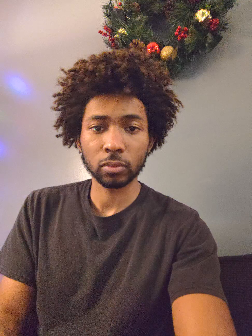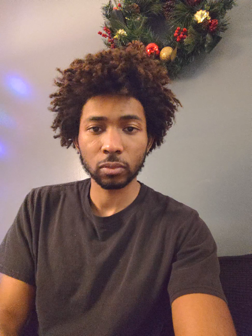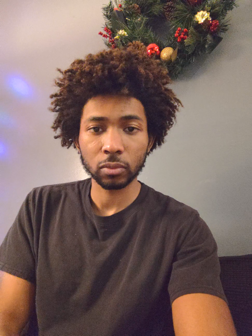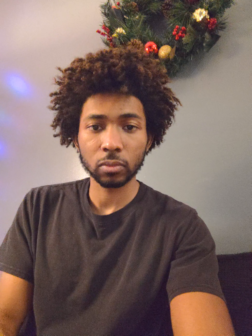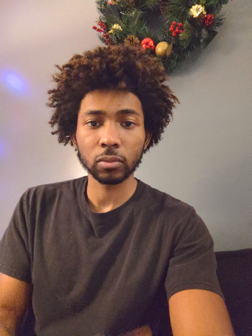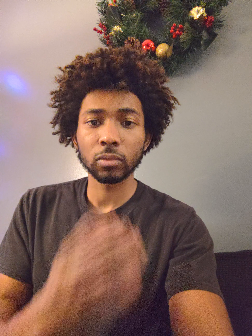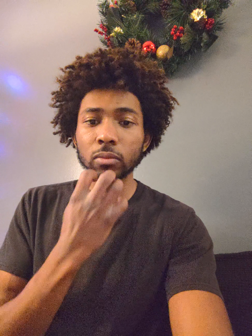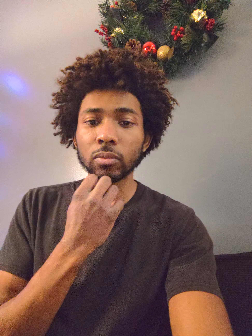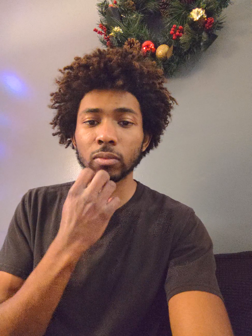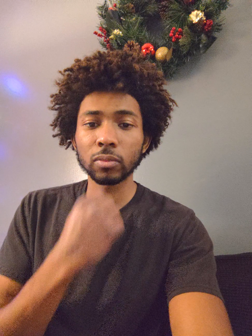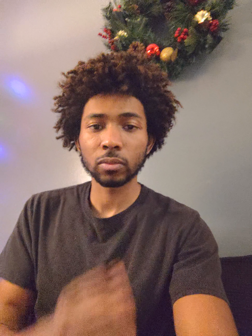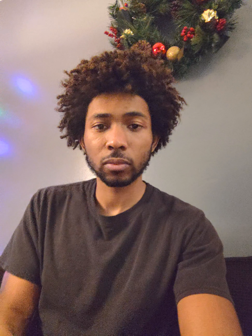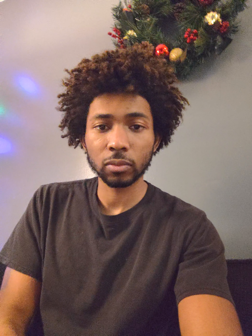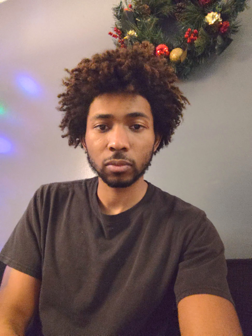underwear